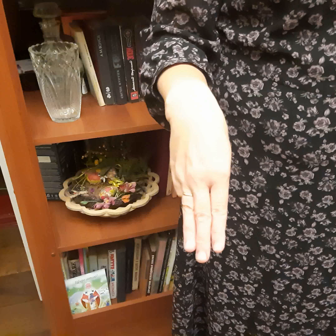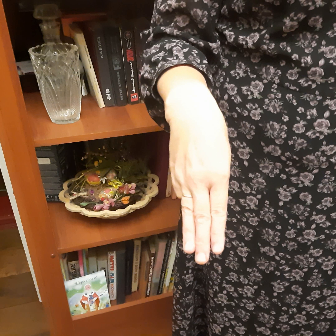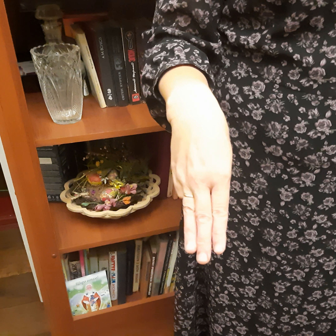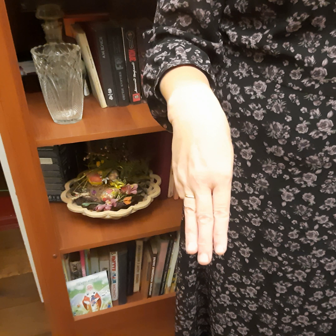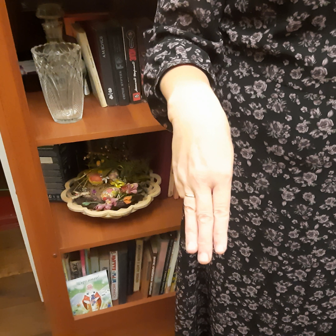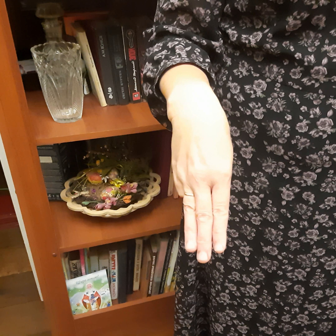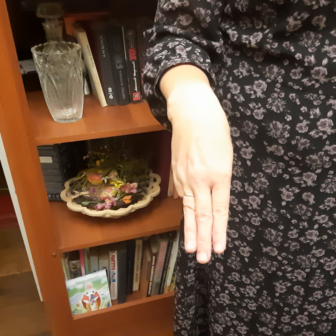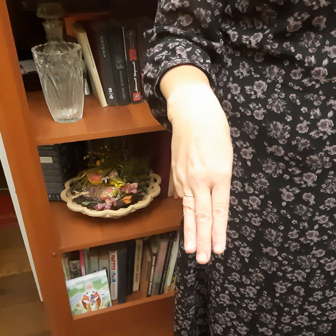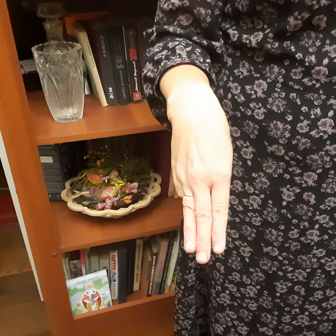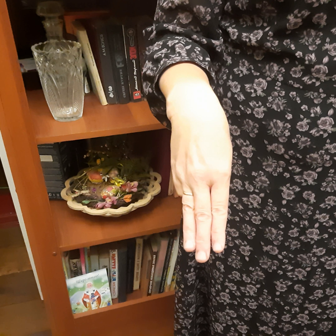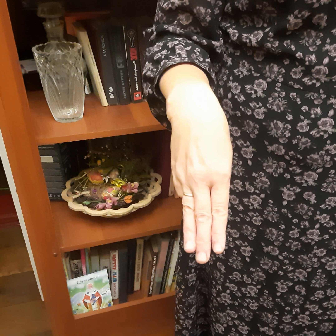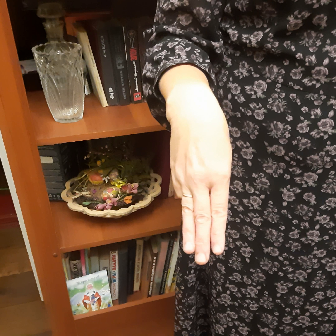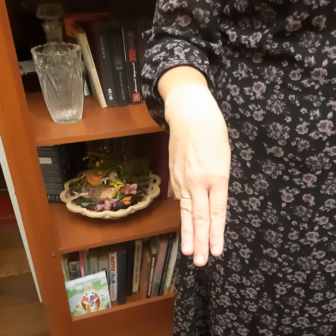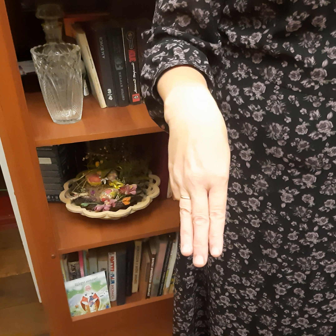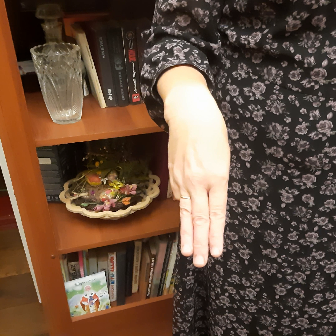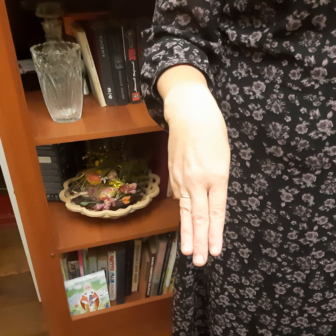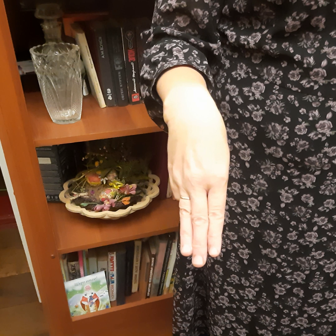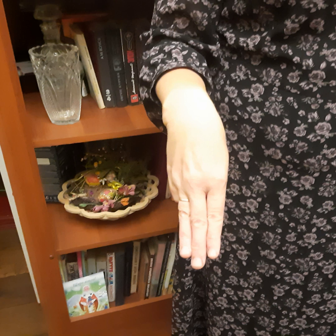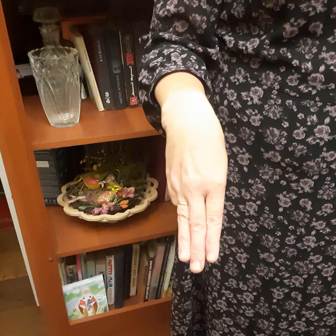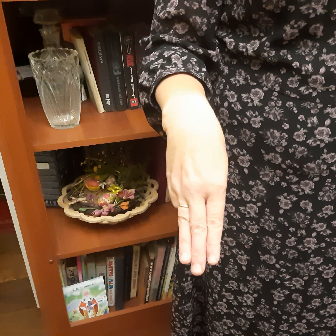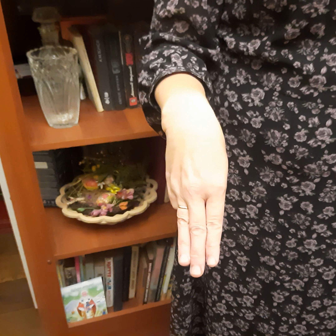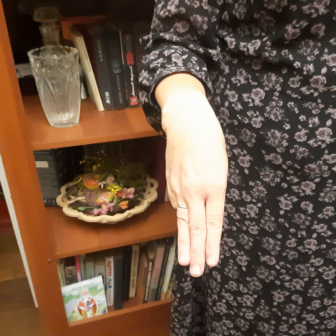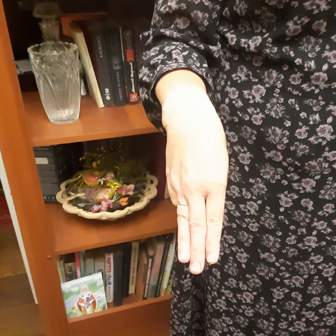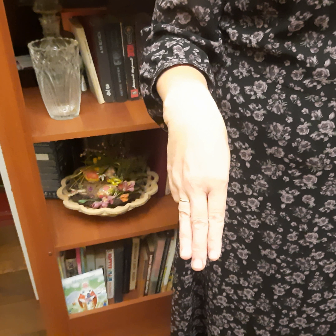Т